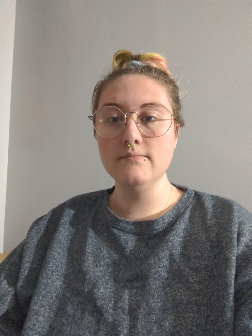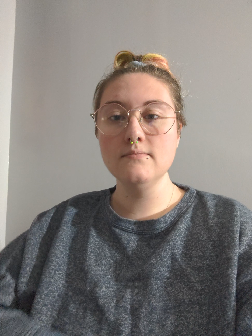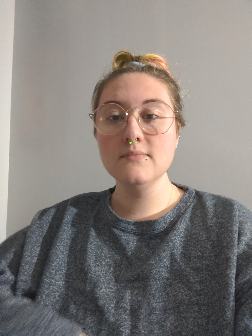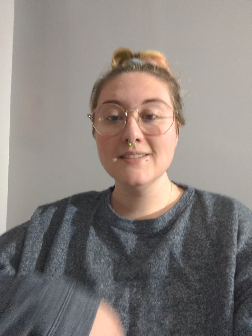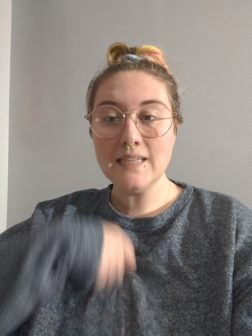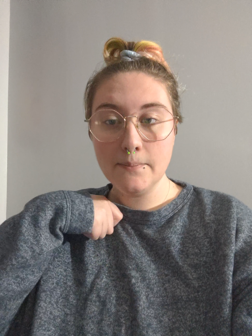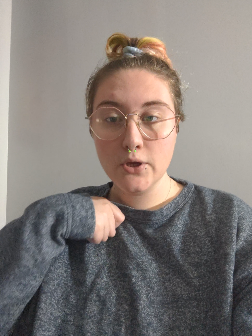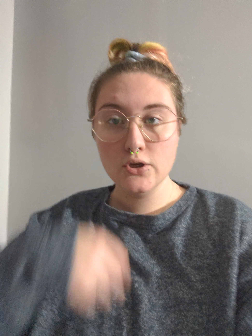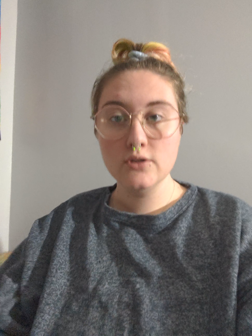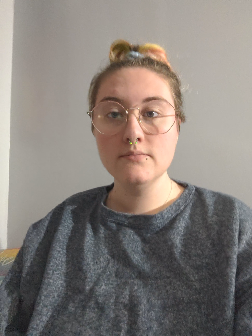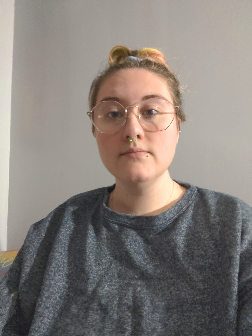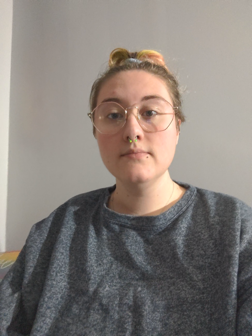zipper